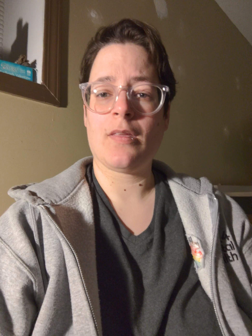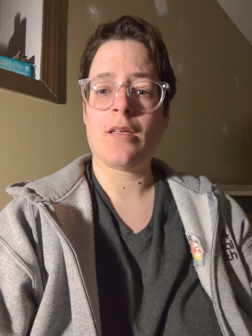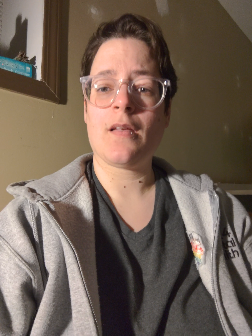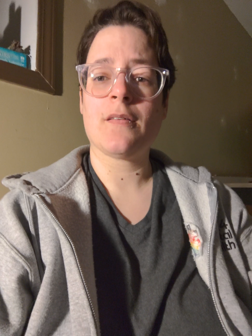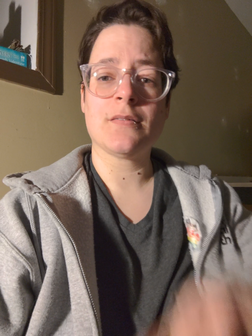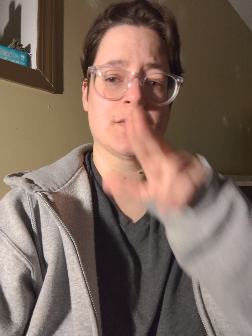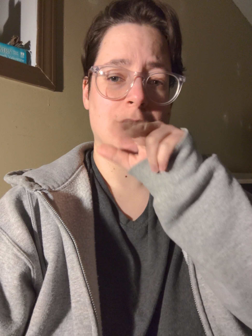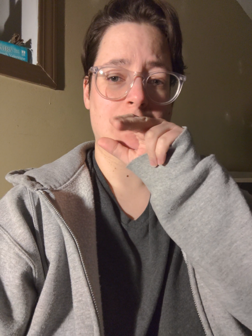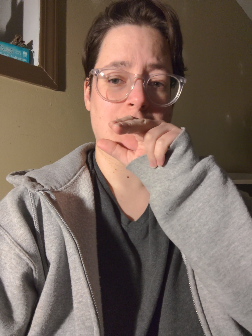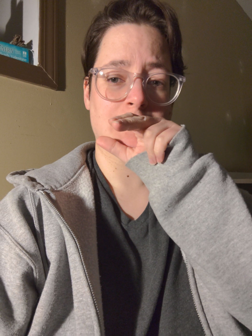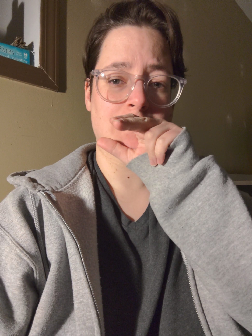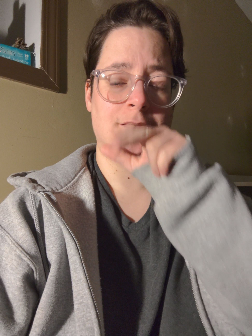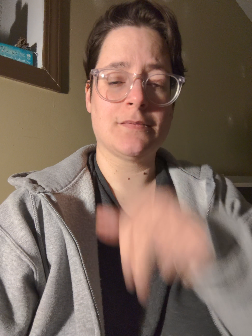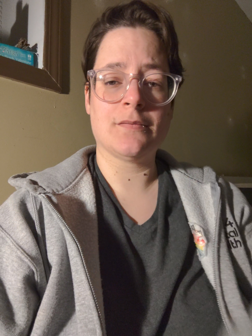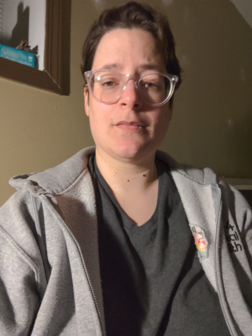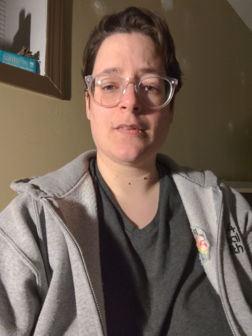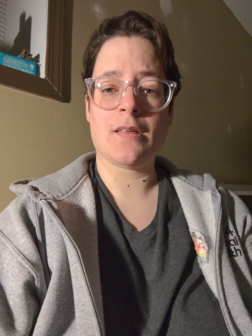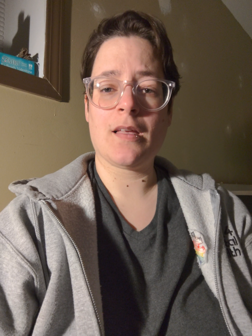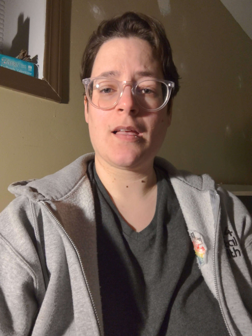tongue